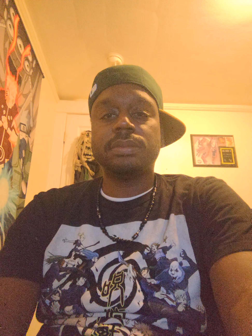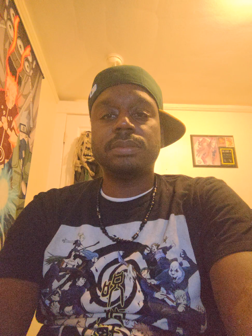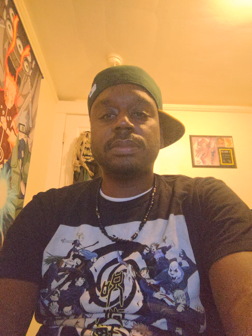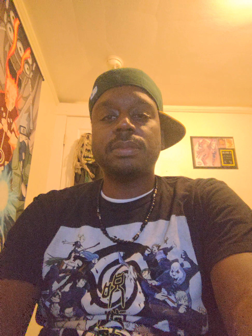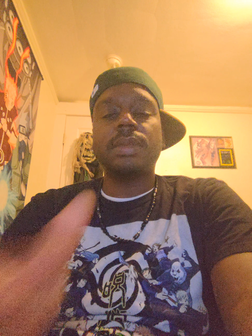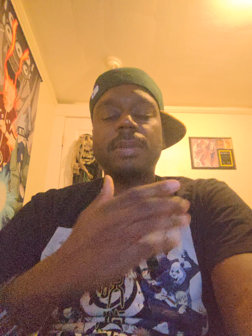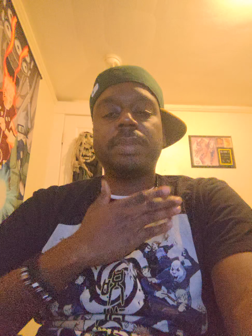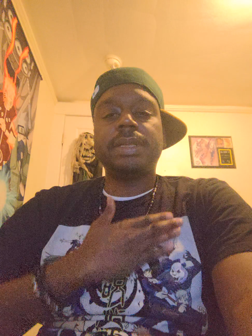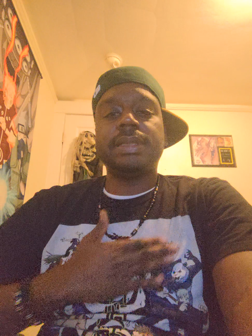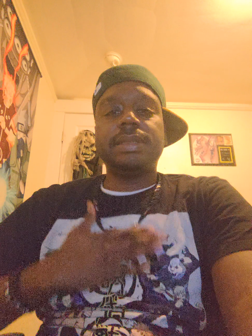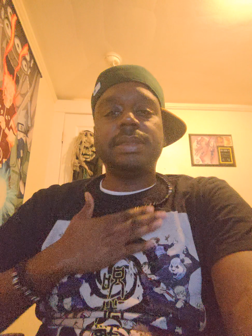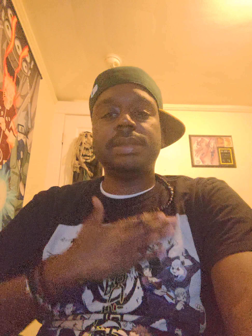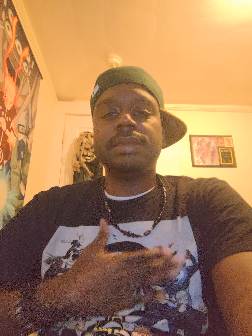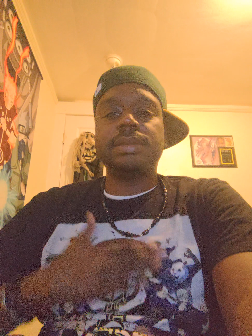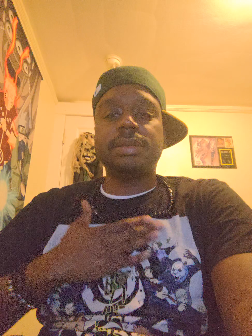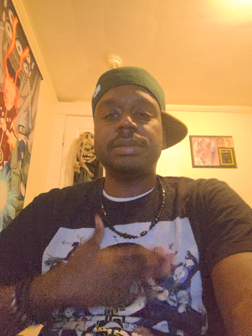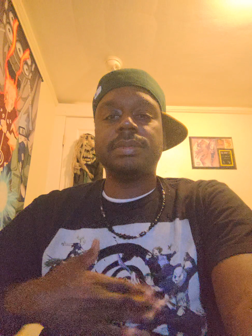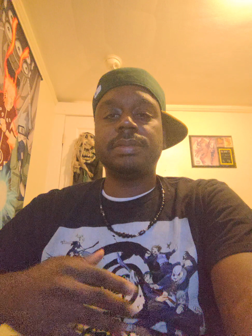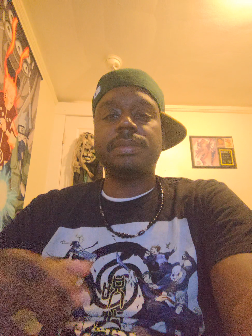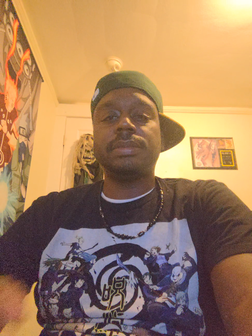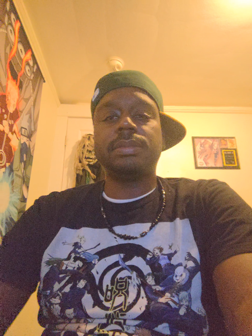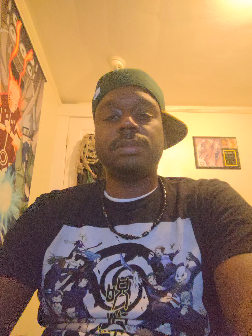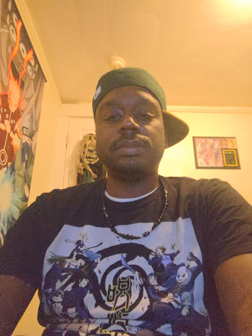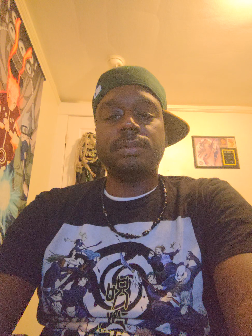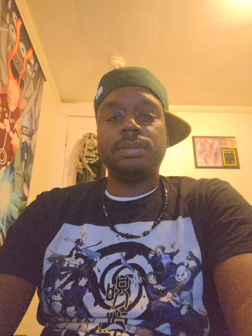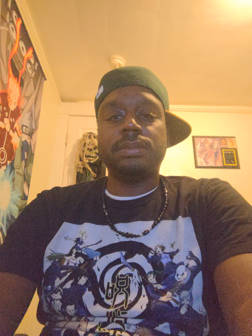please